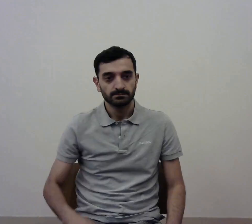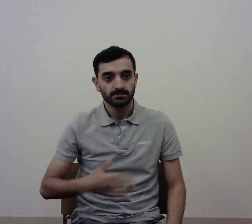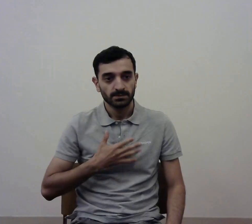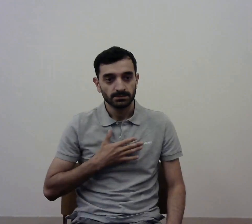mən